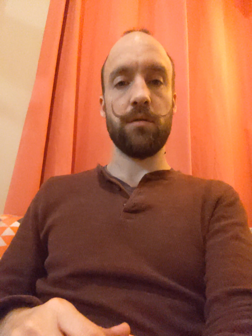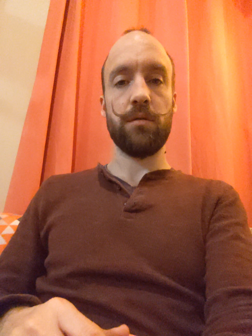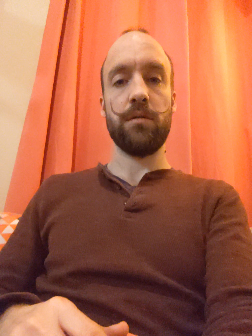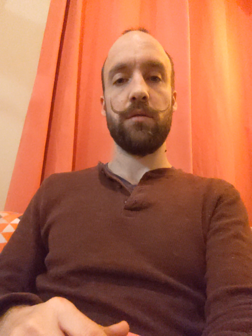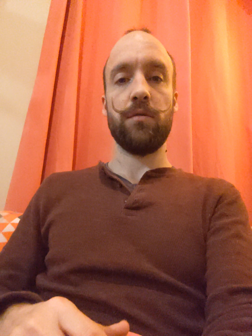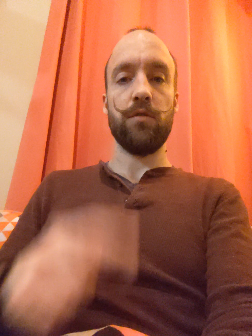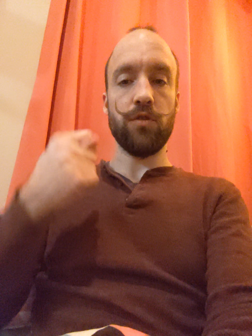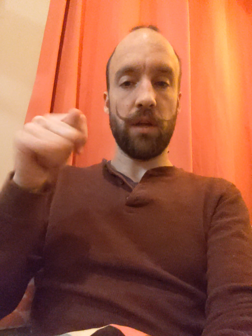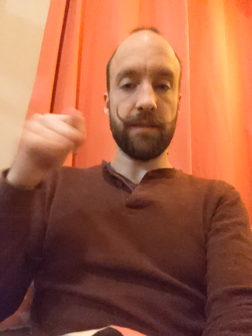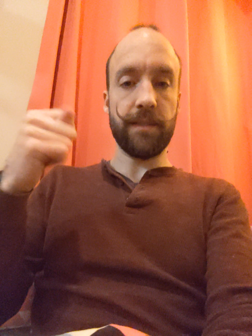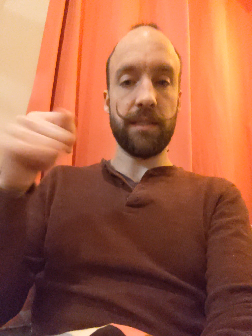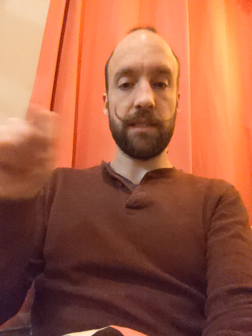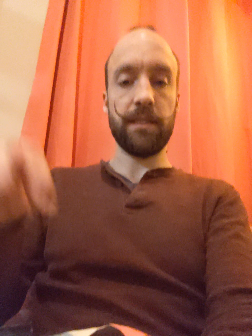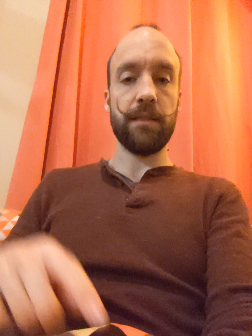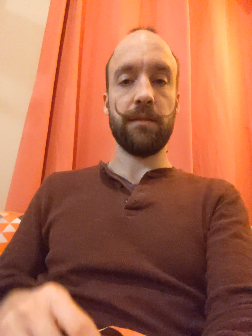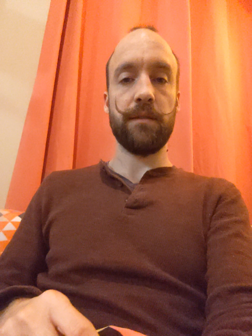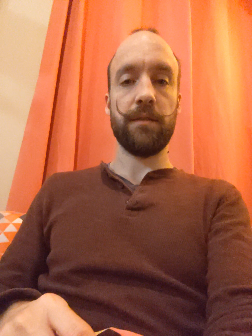toy